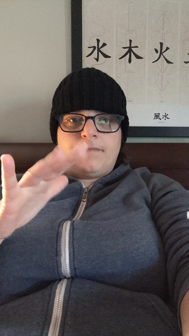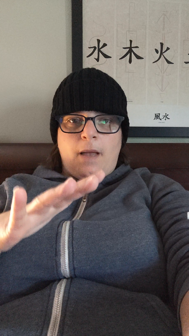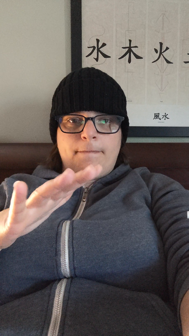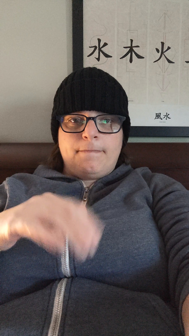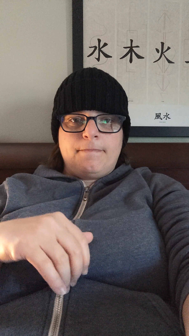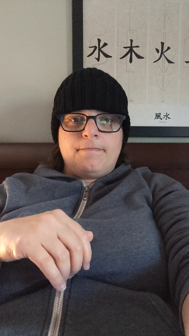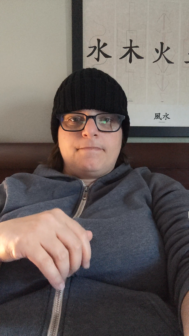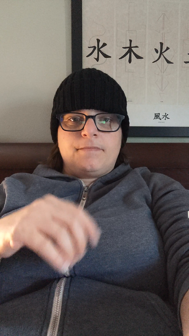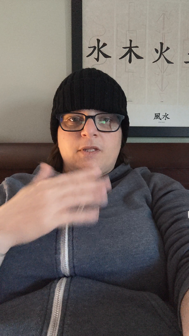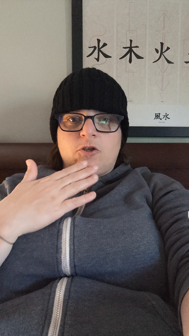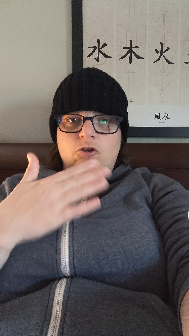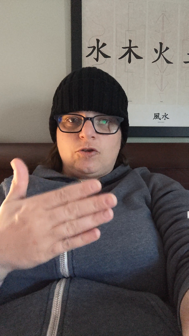good